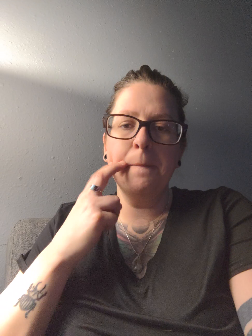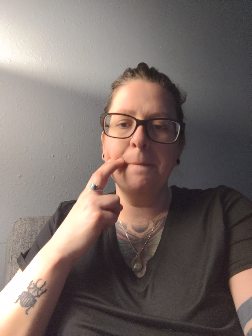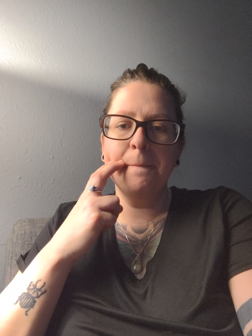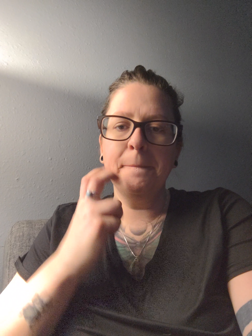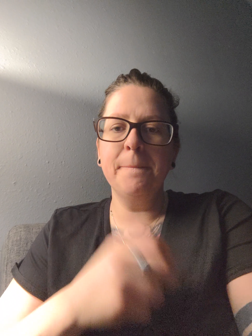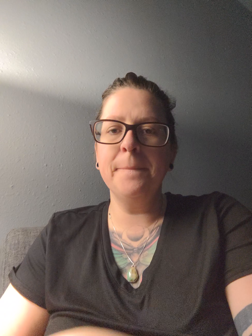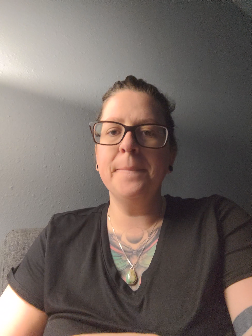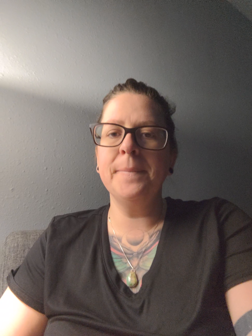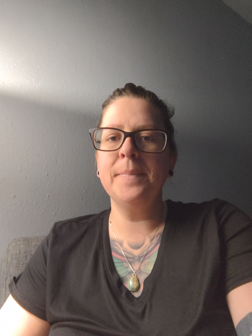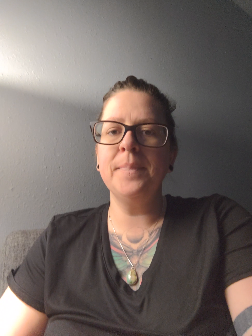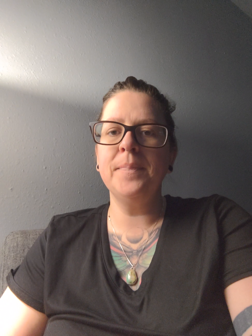gum